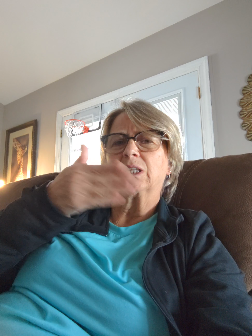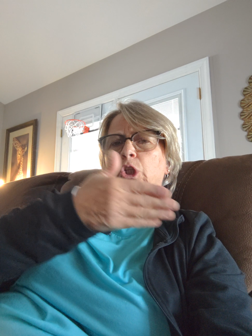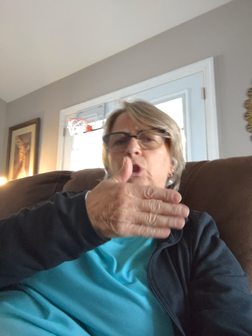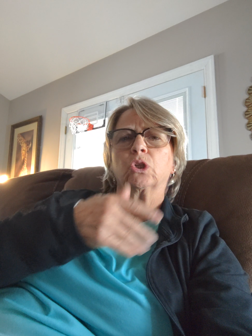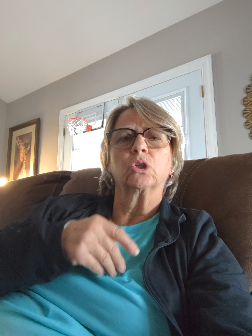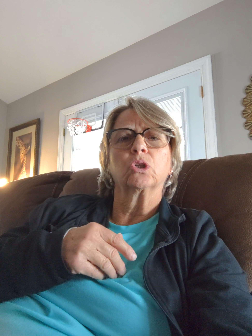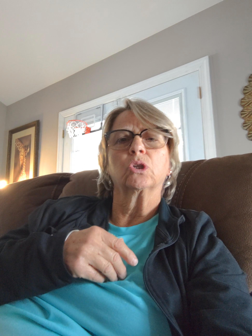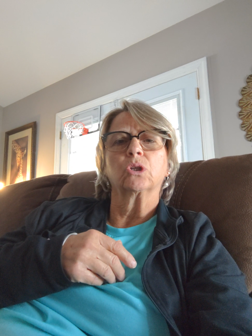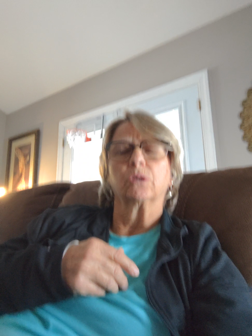fish